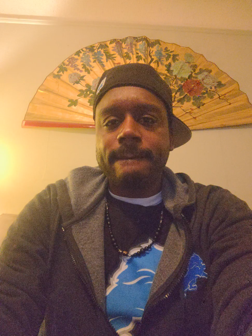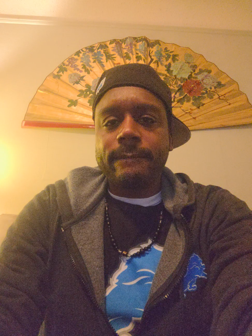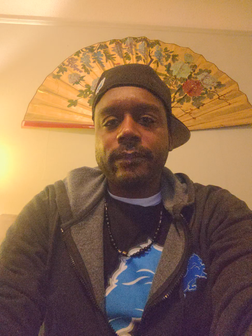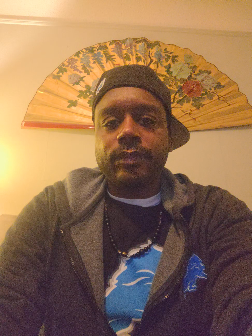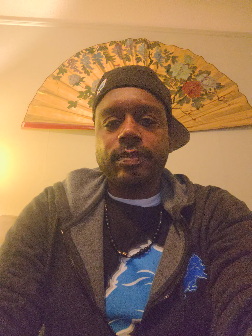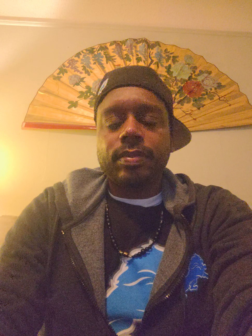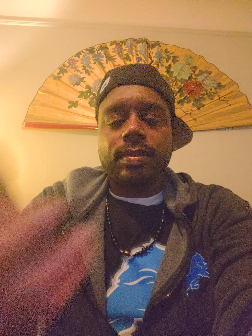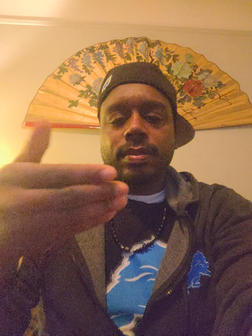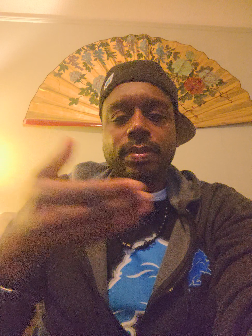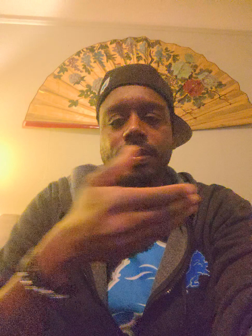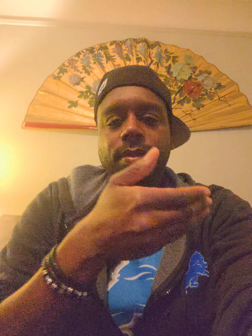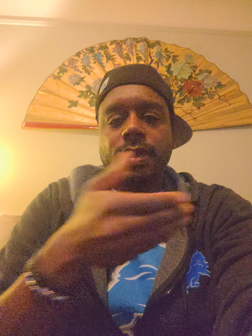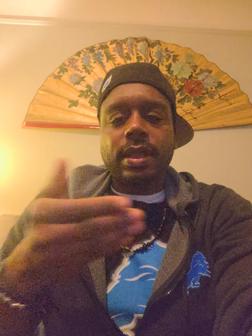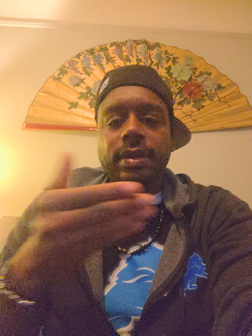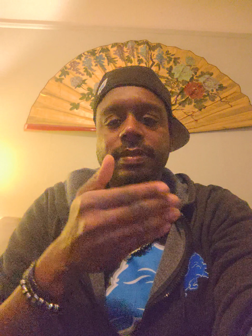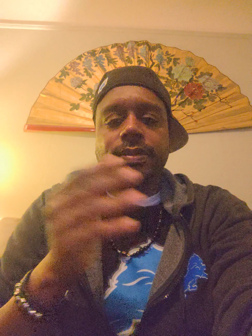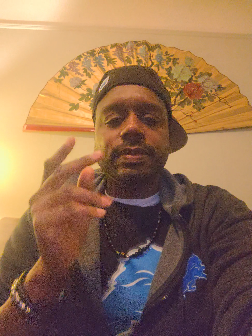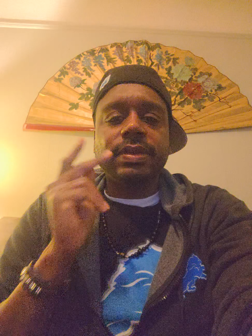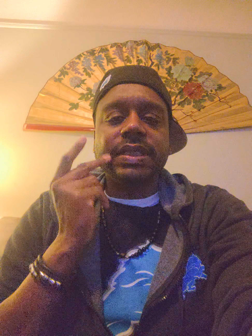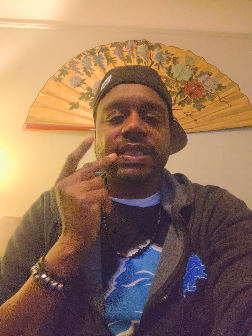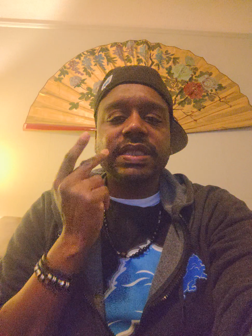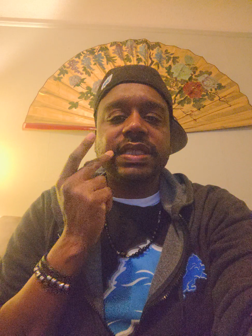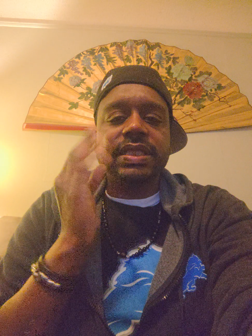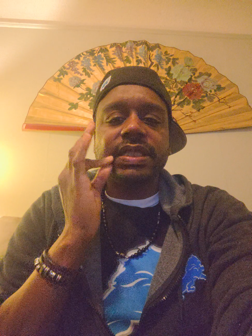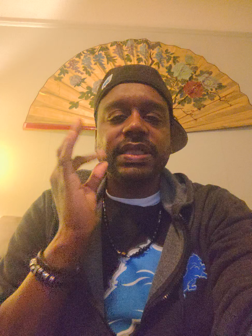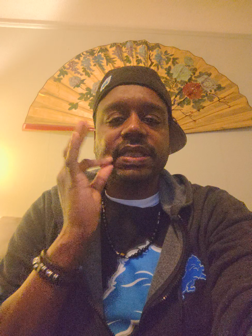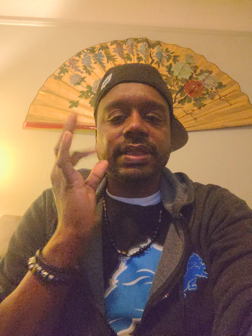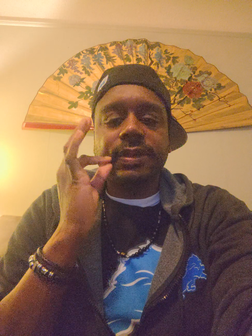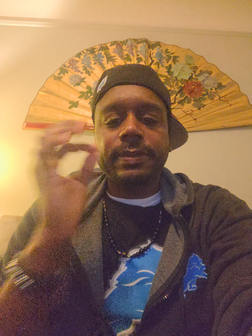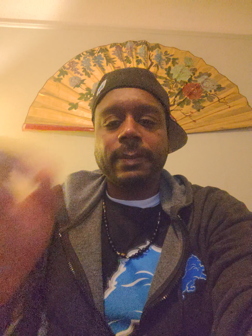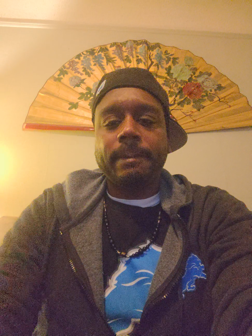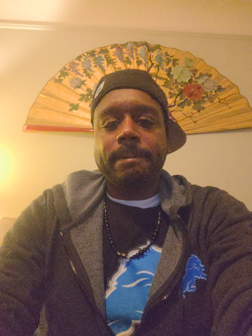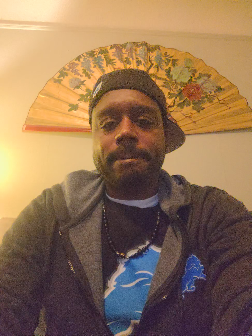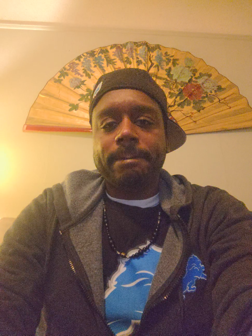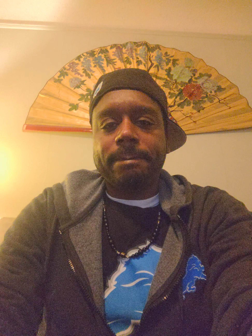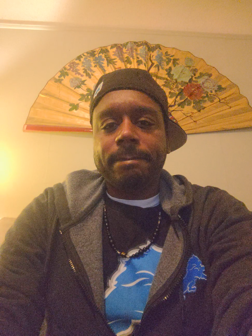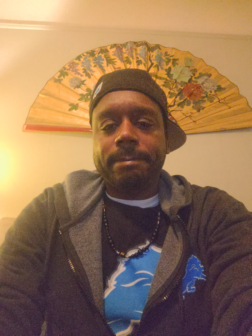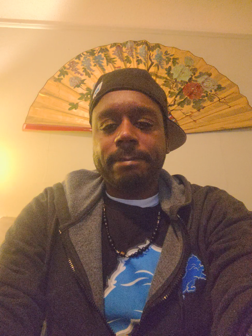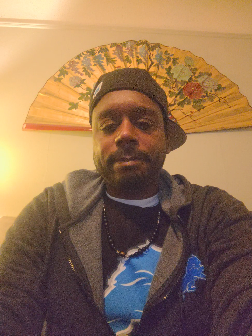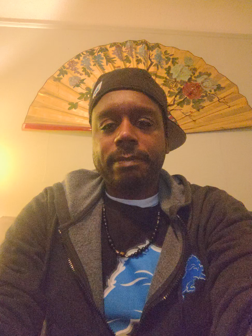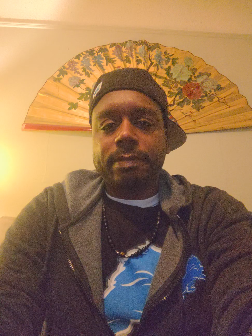kitty